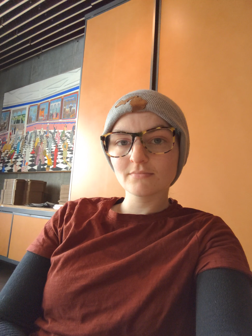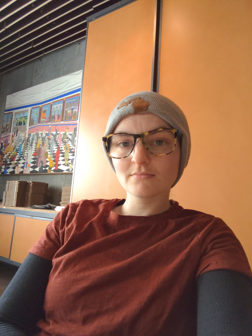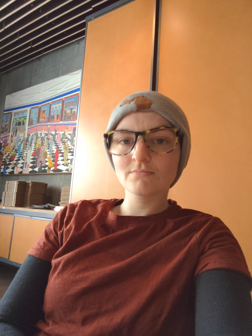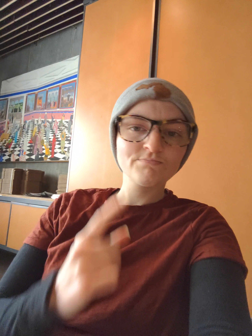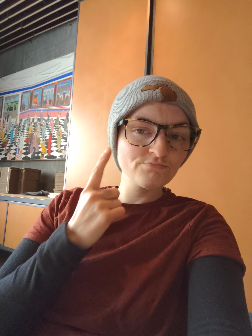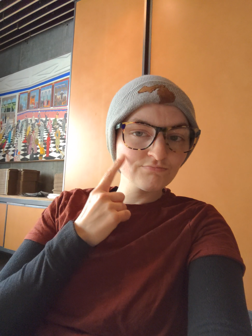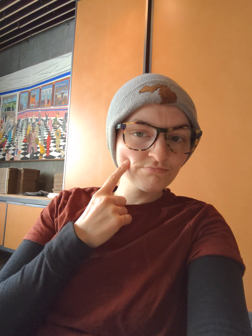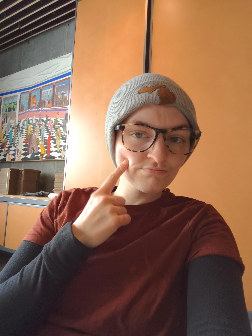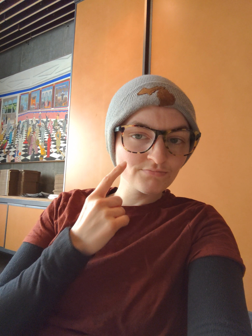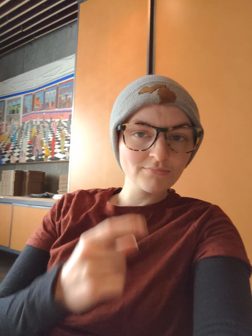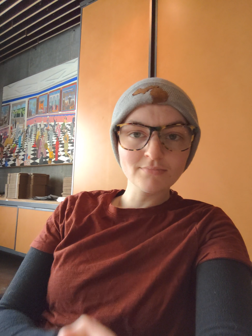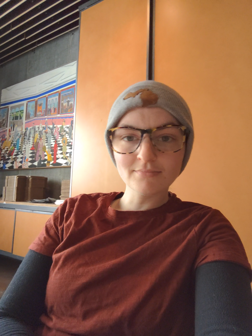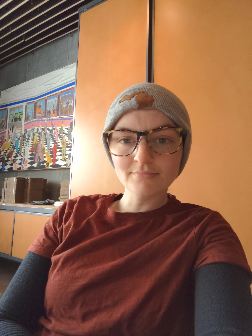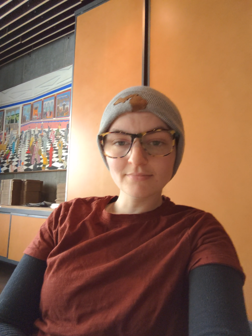cheek